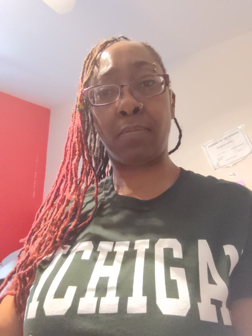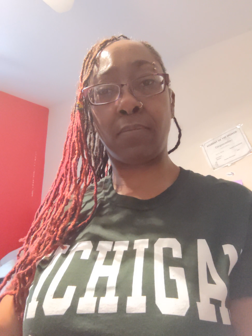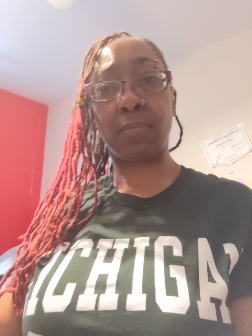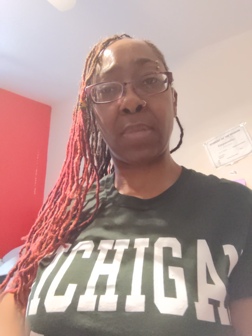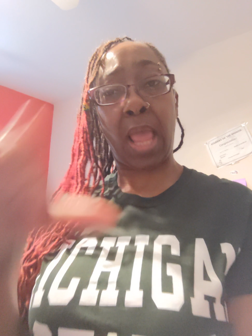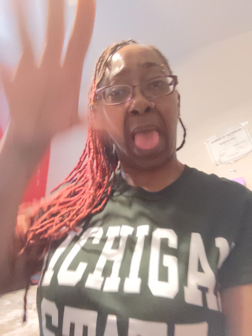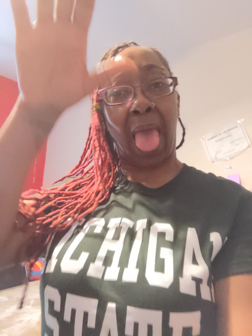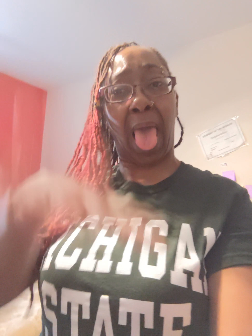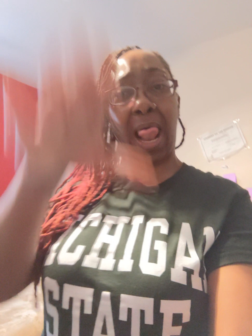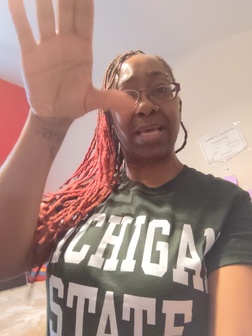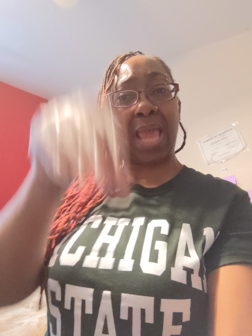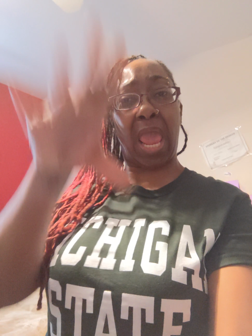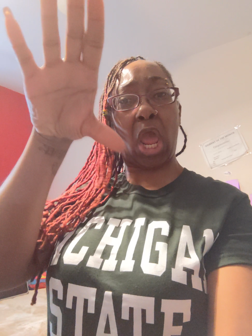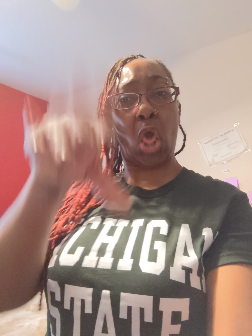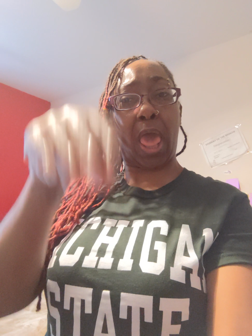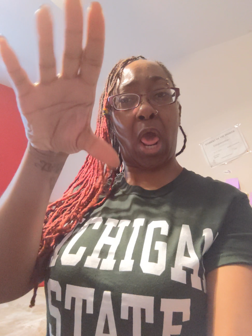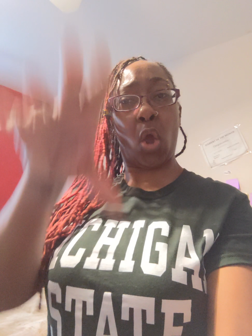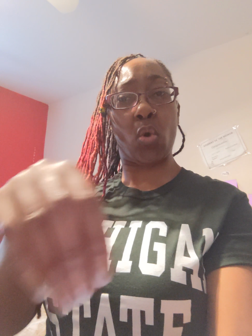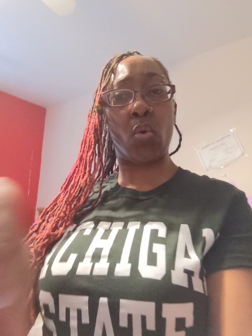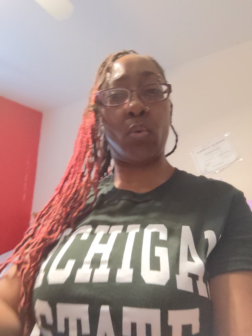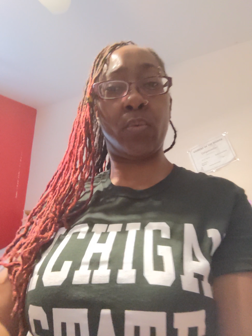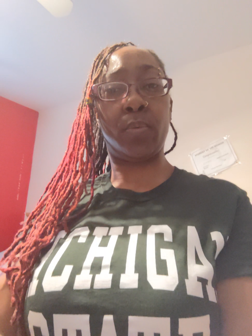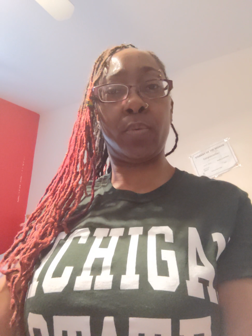alligator